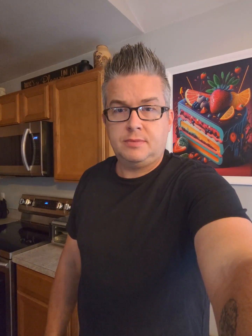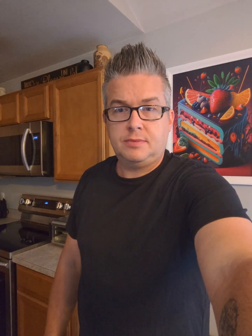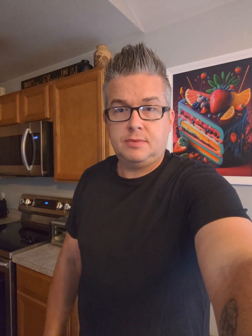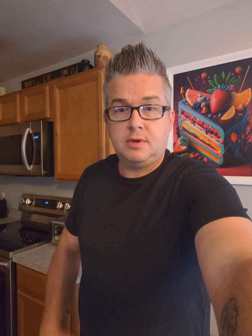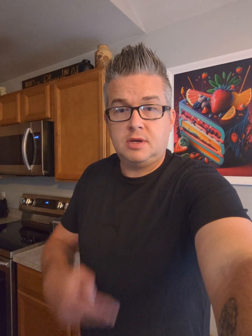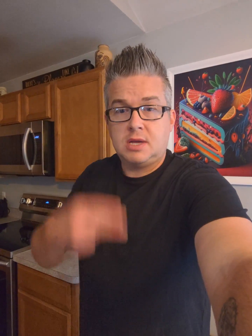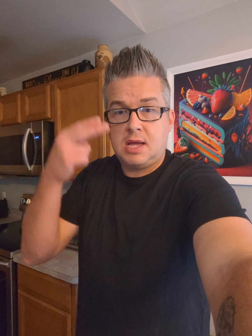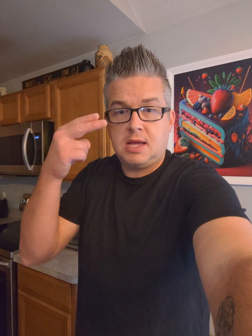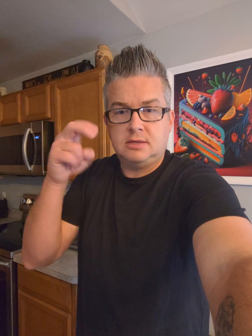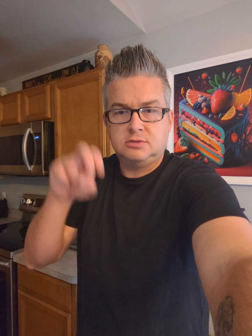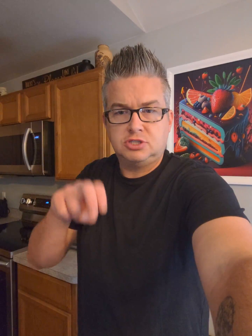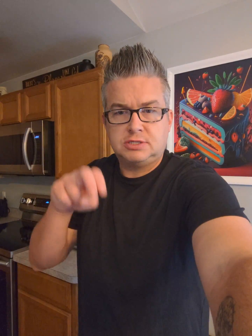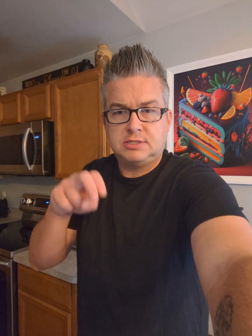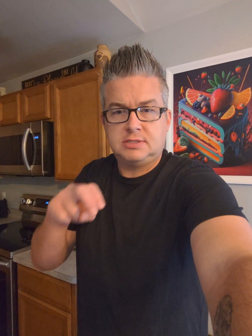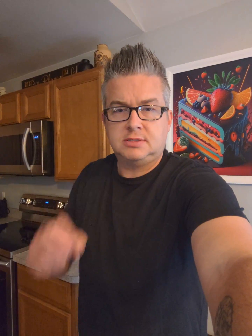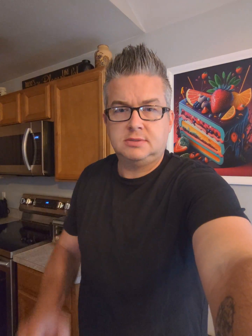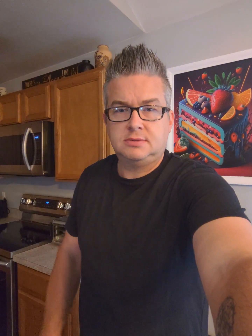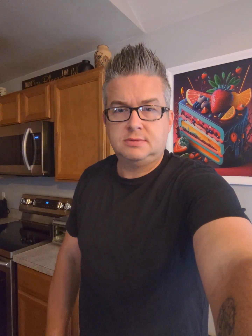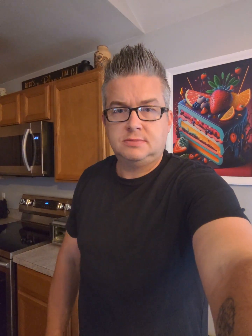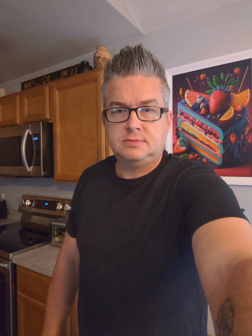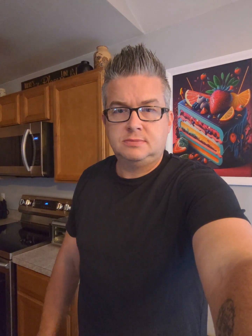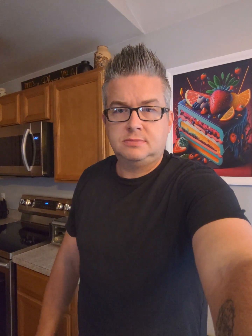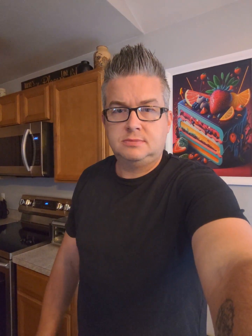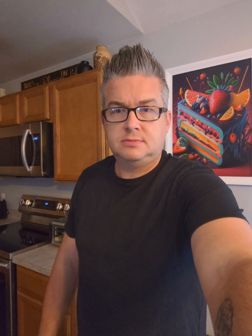high chair